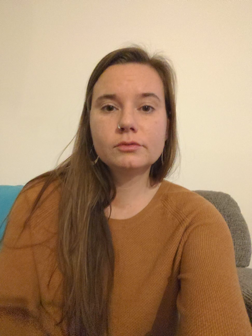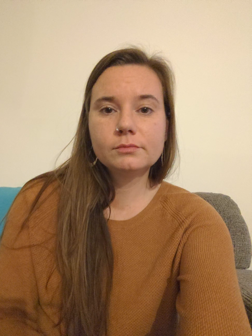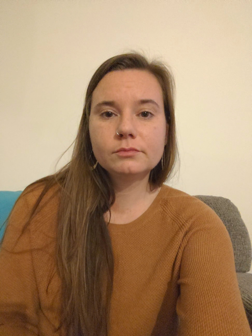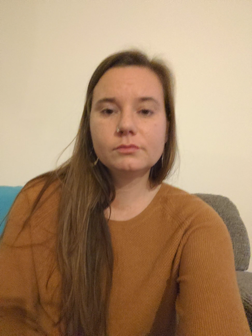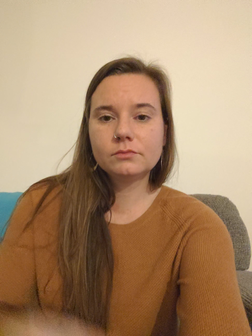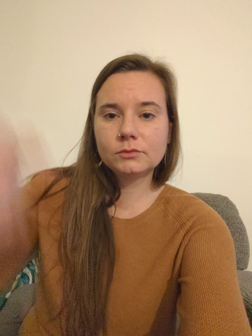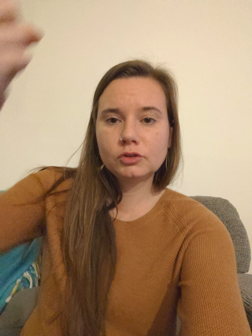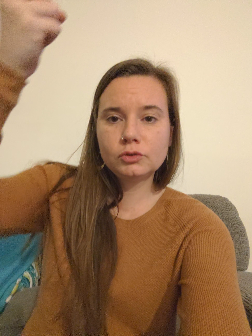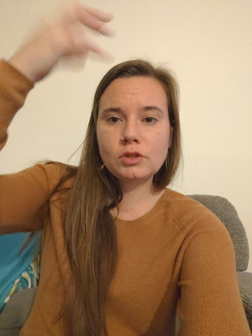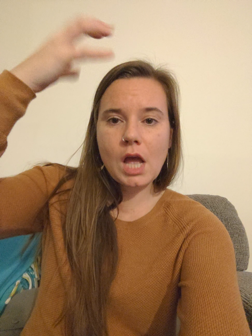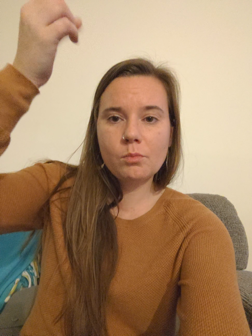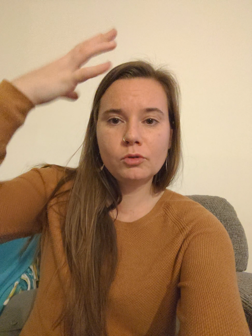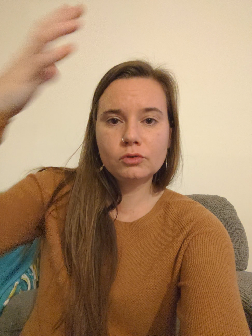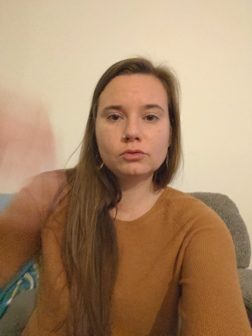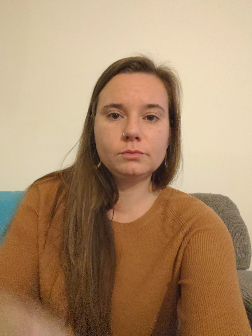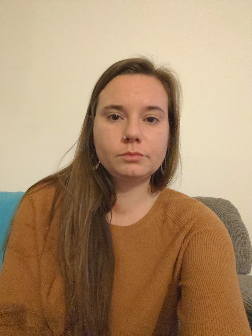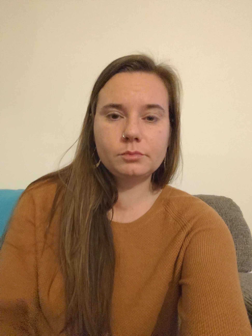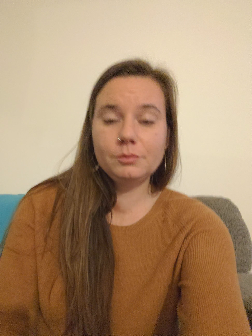shower